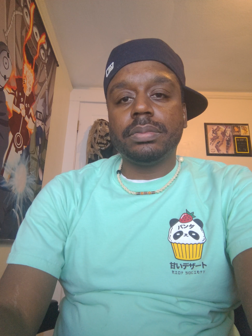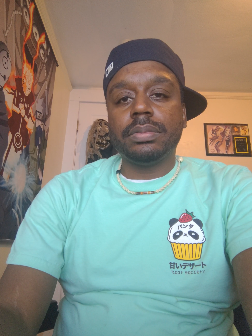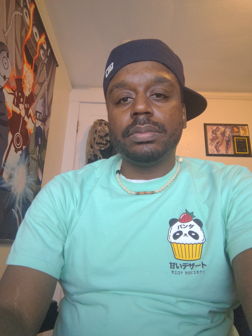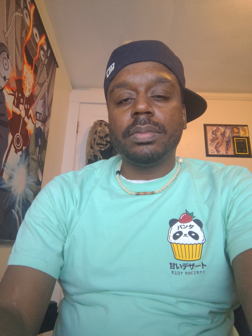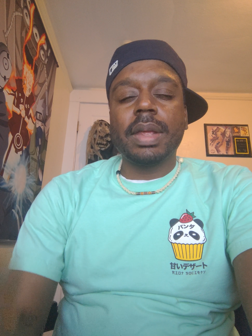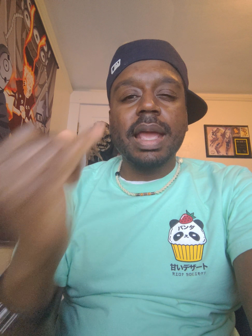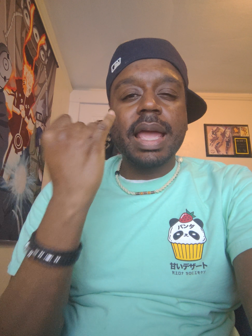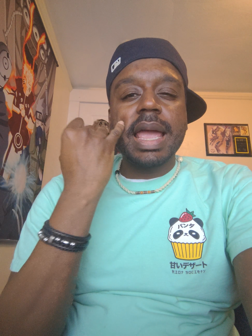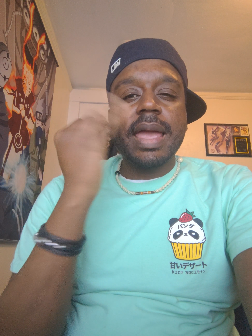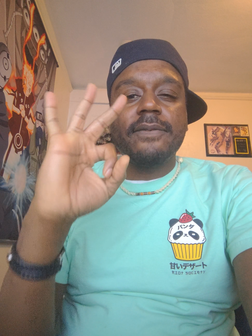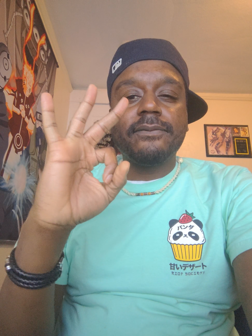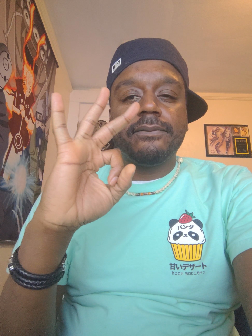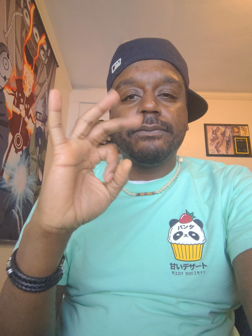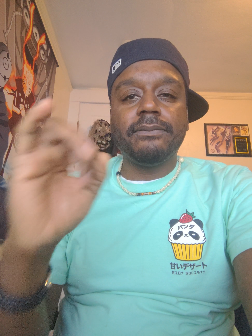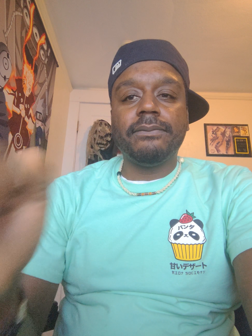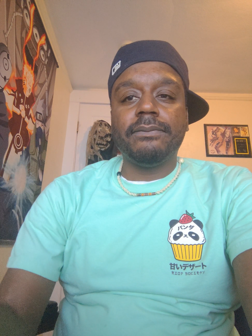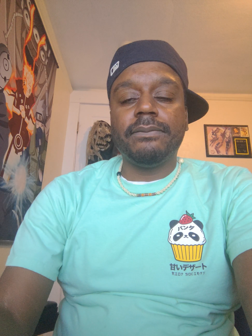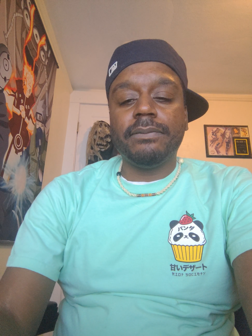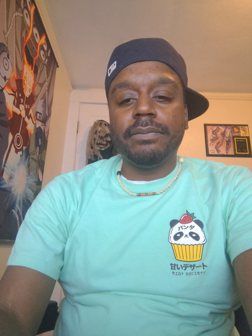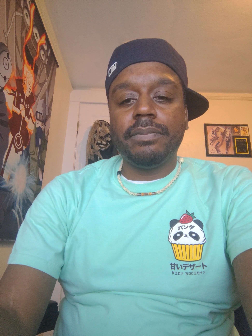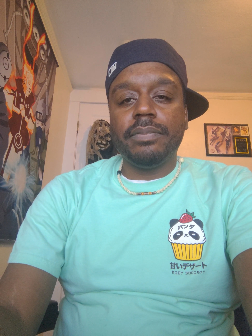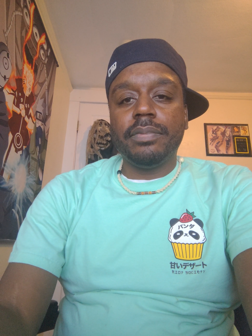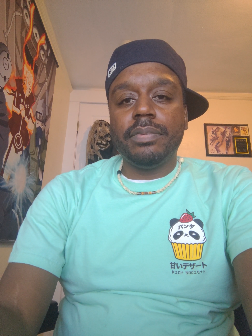if